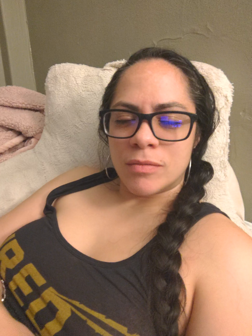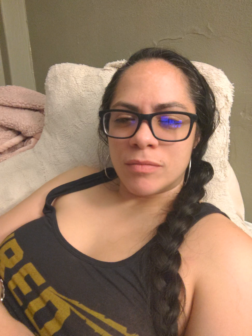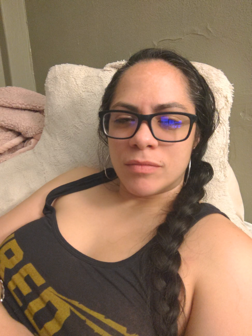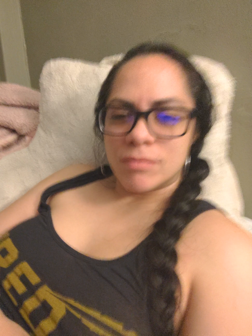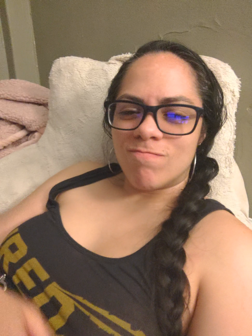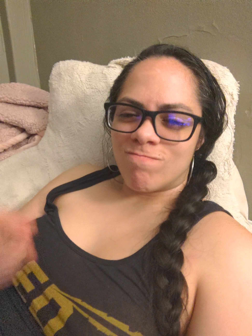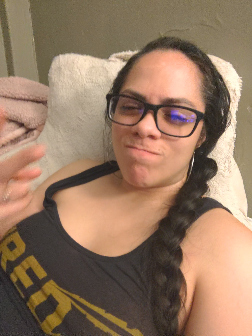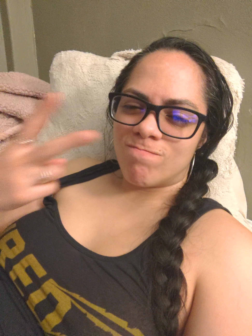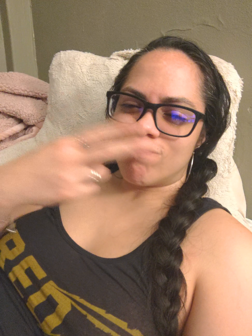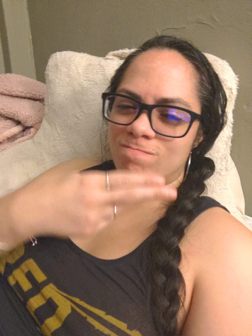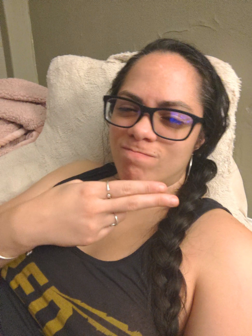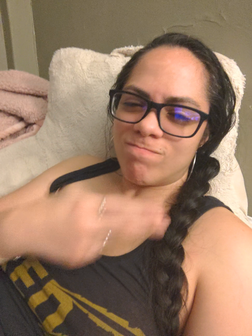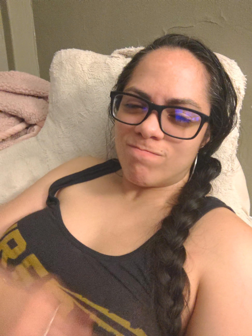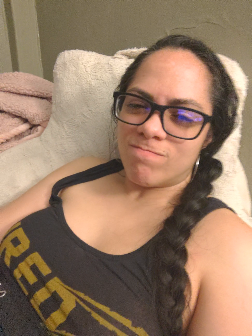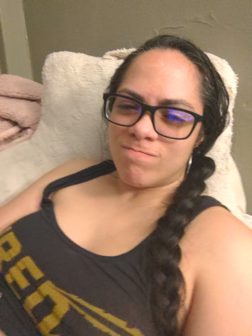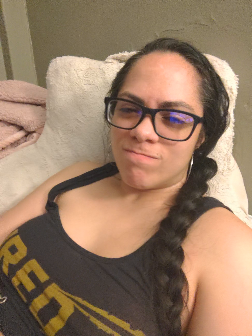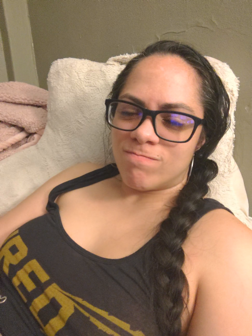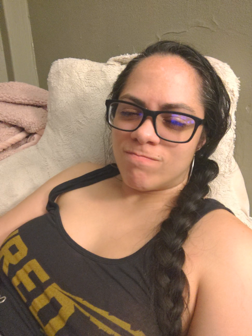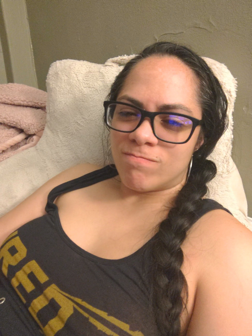cut